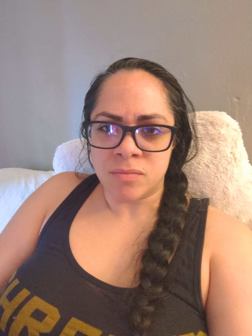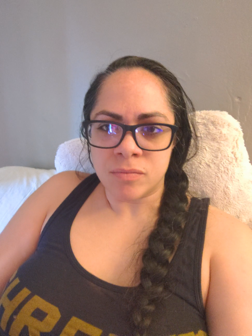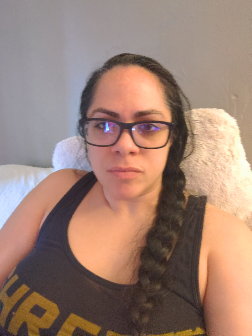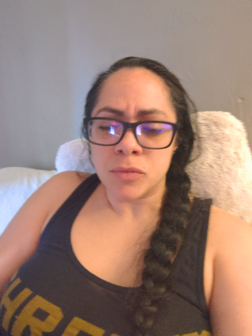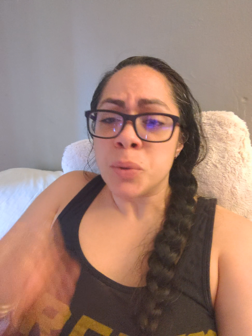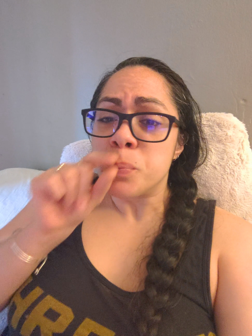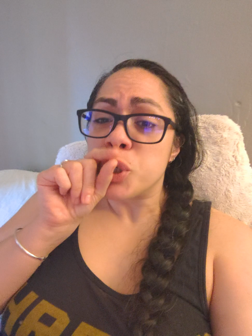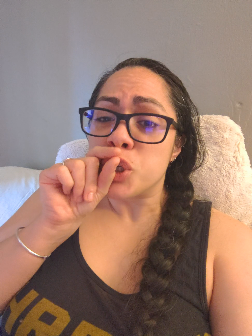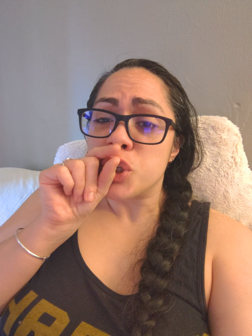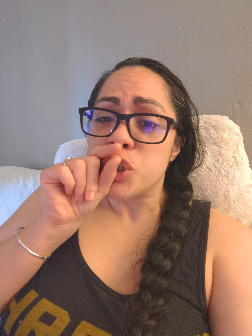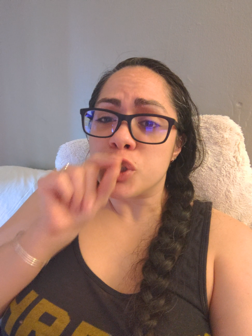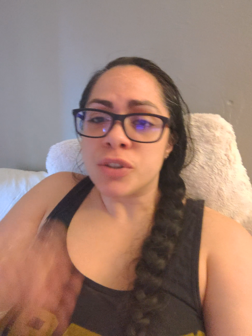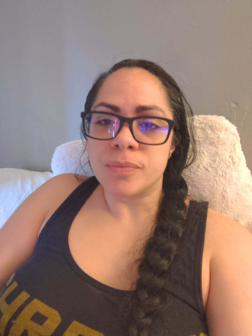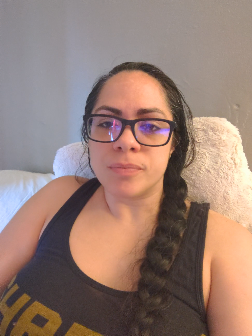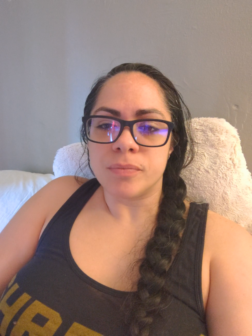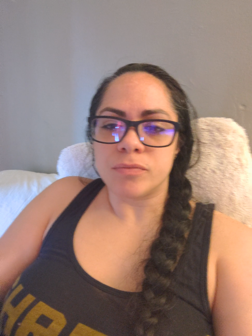bird